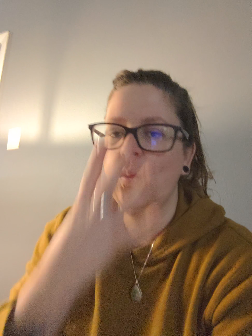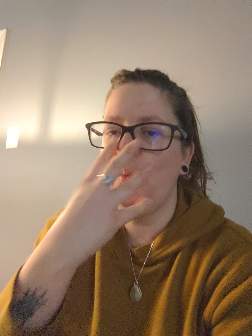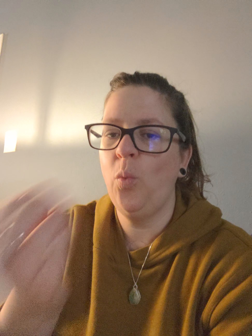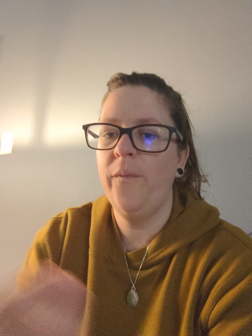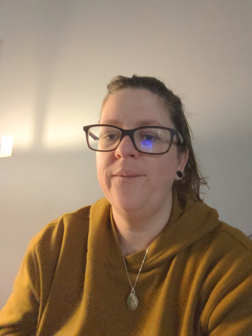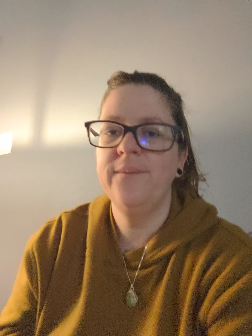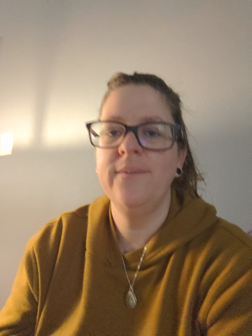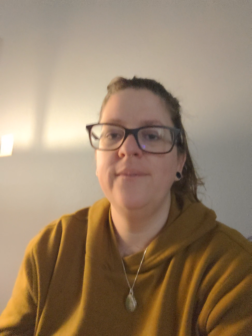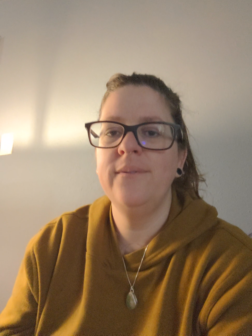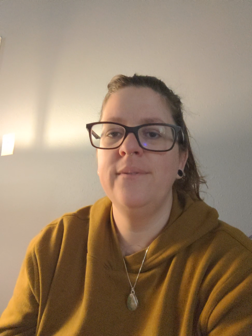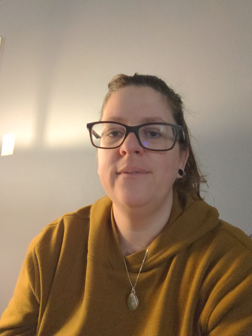wolf